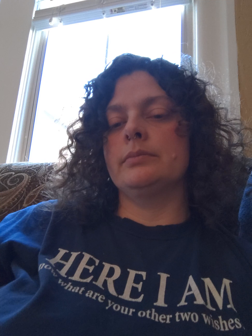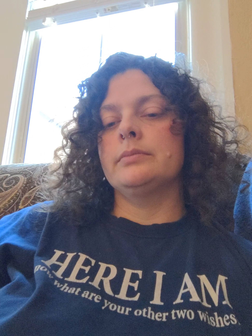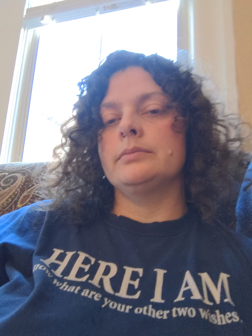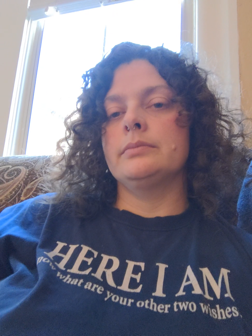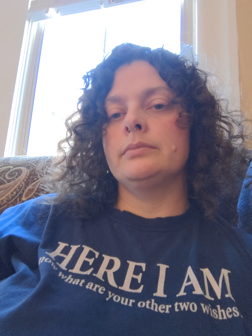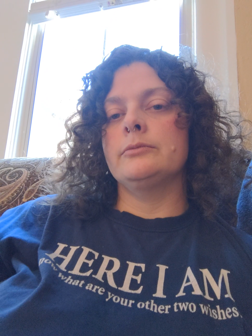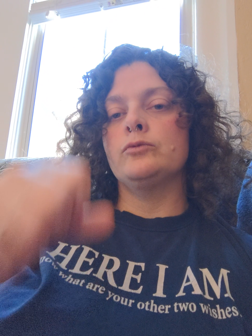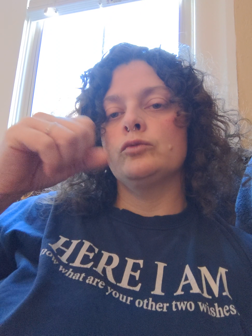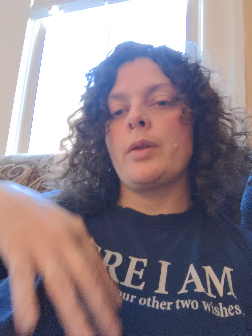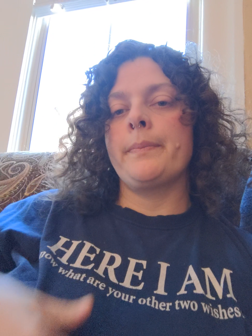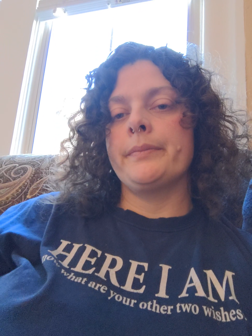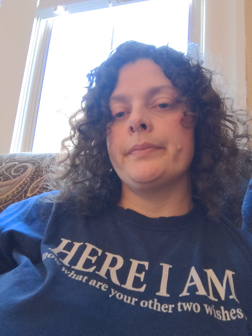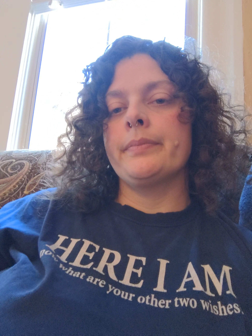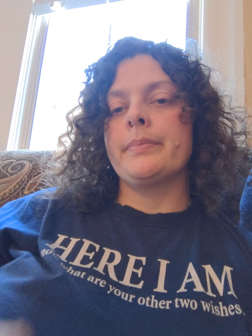drop